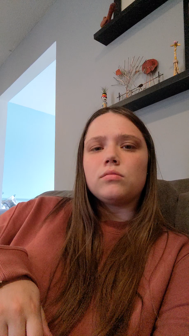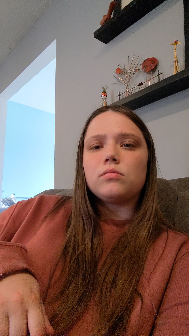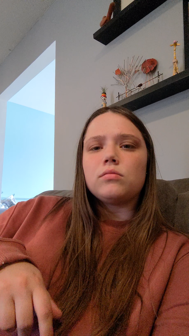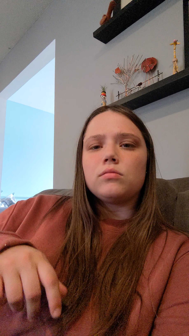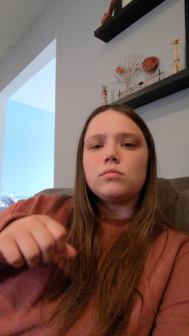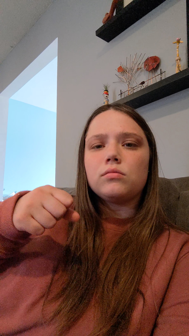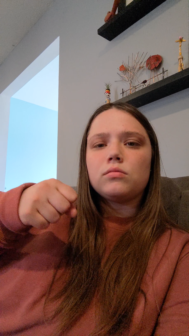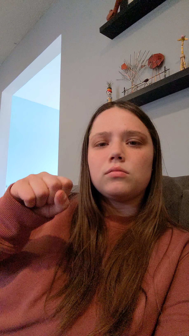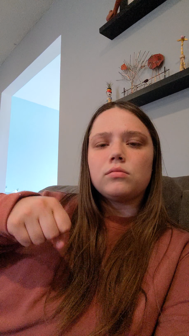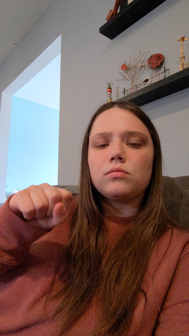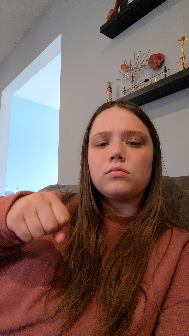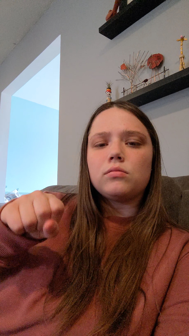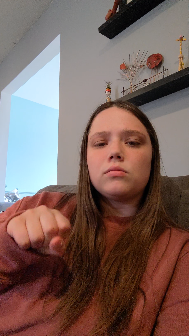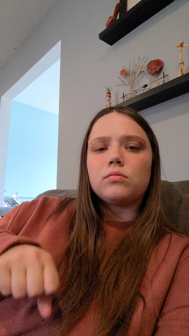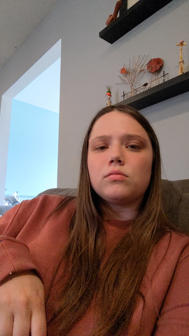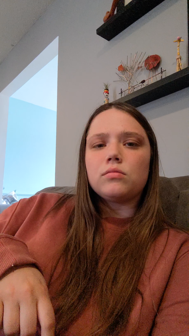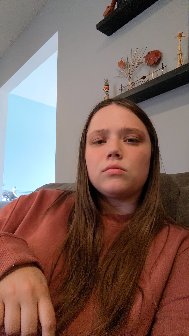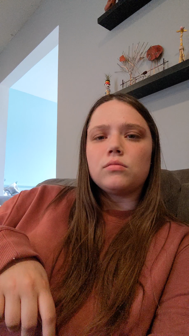motorcycle